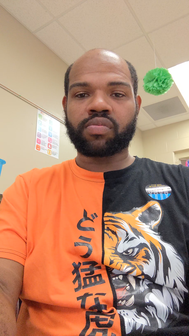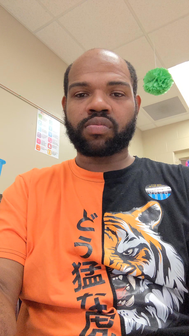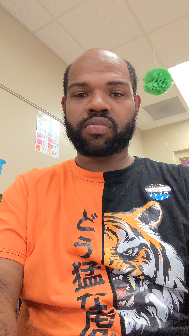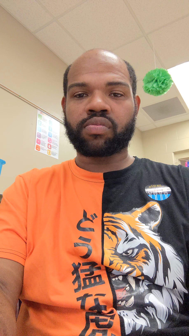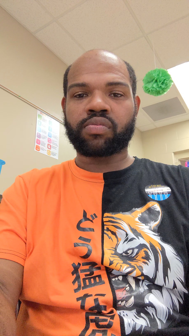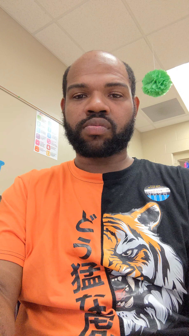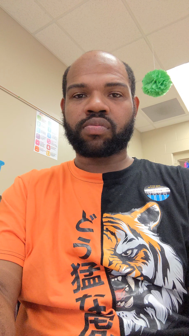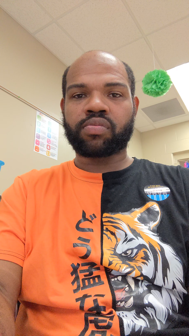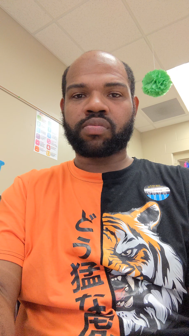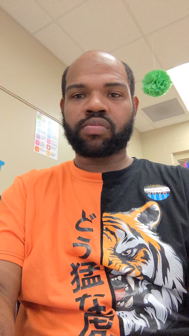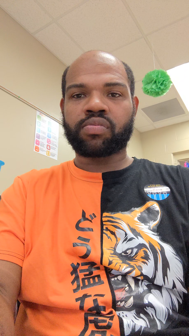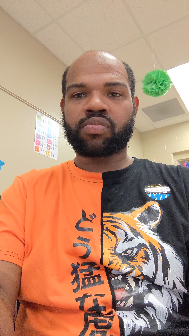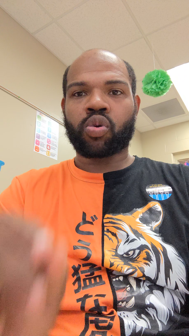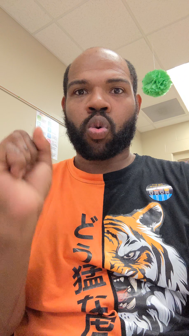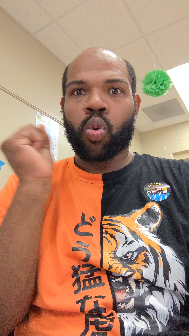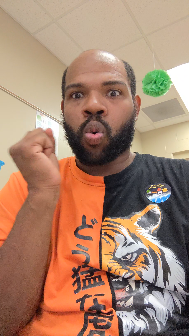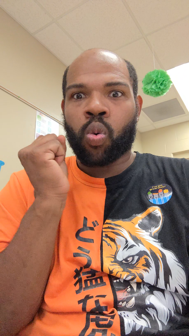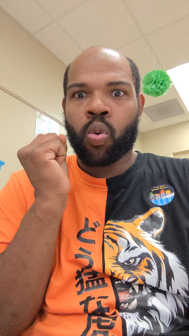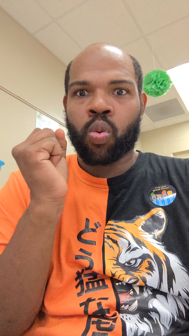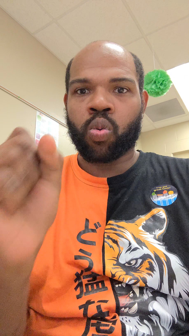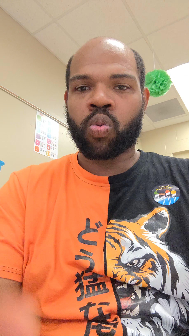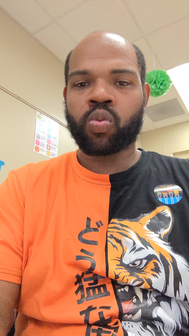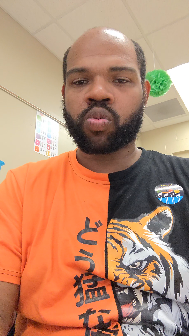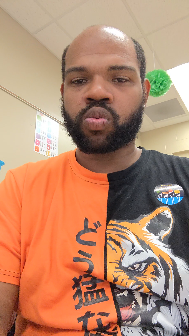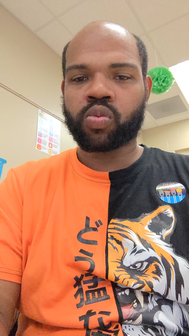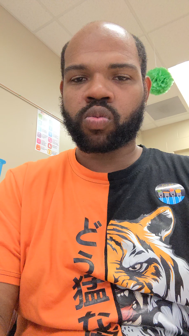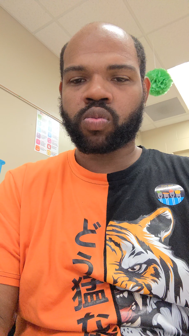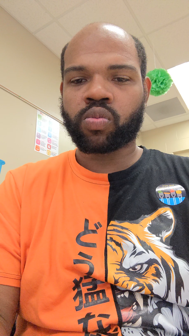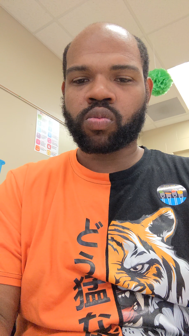cold